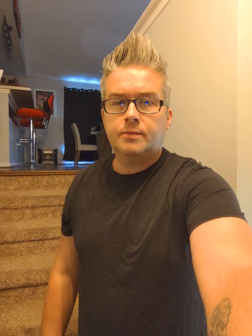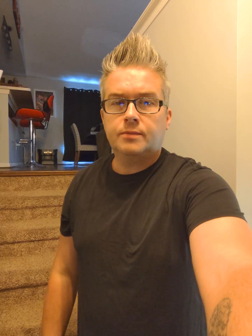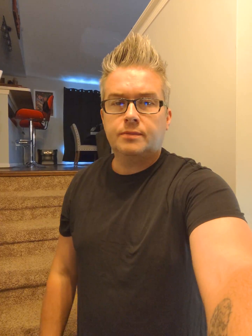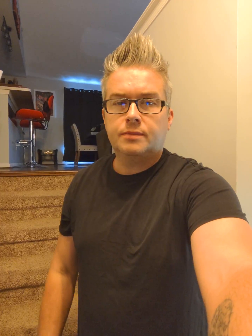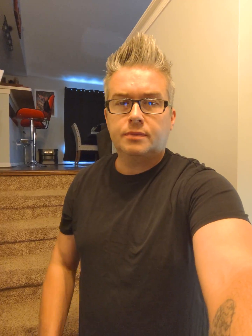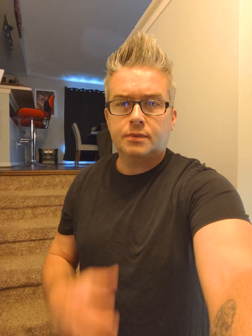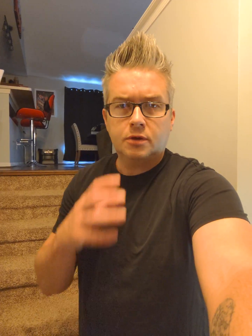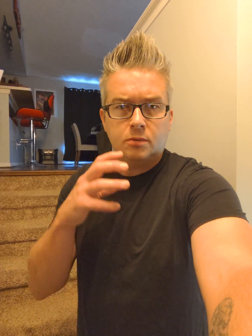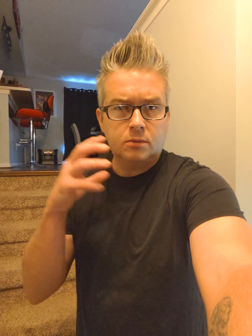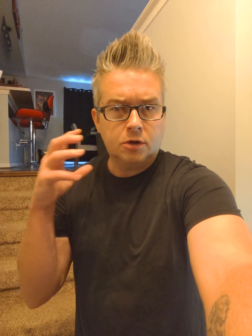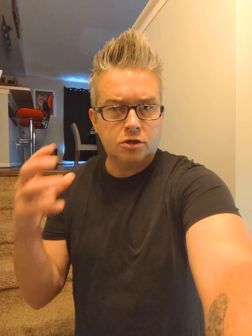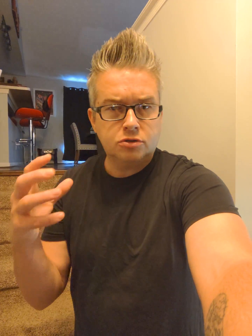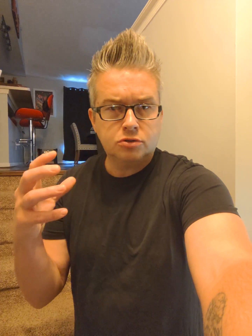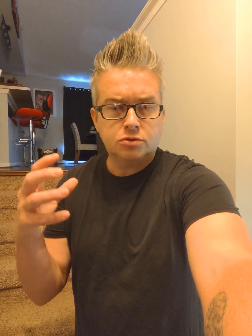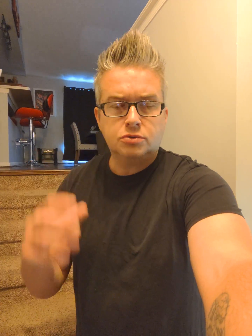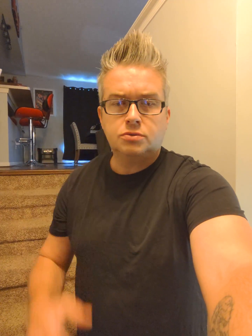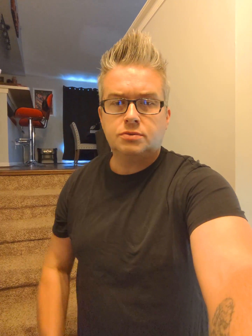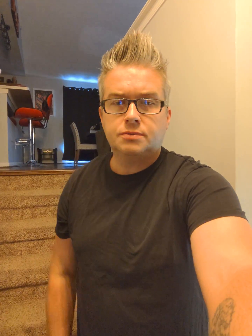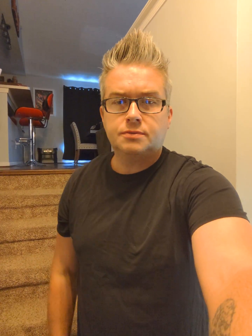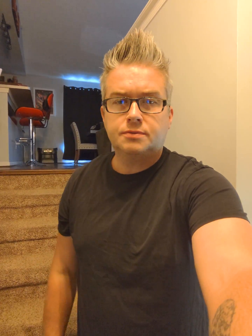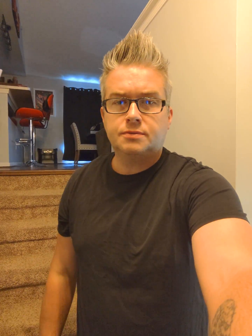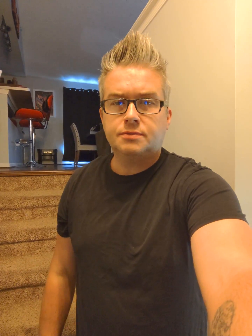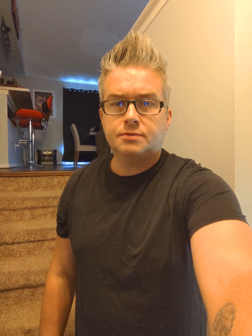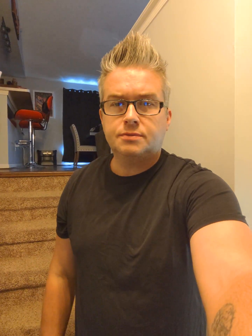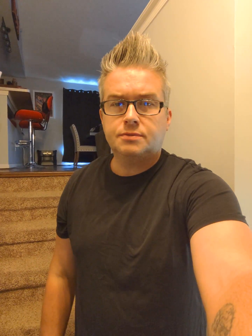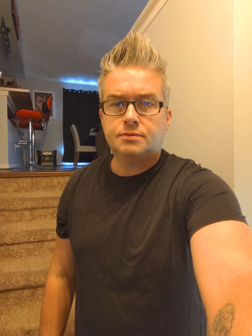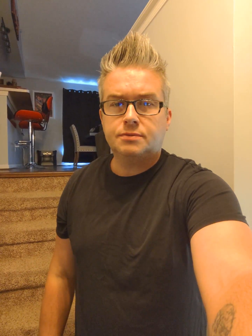much